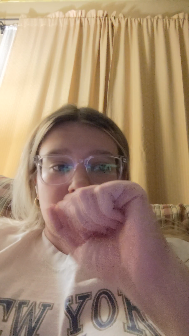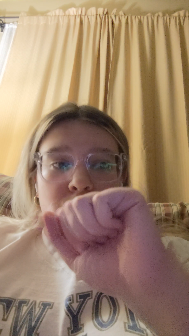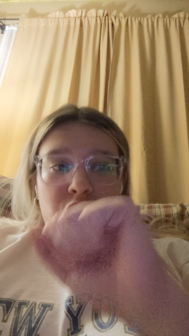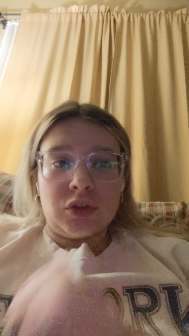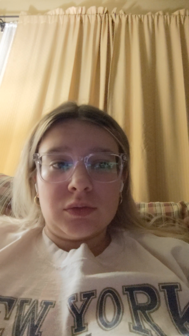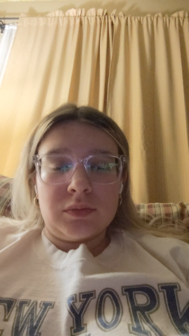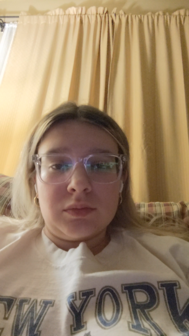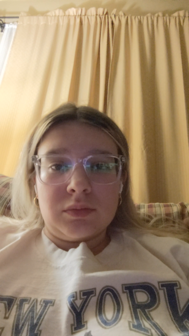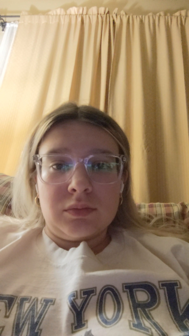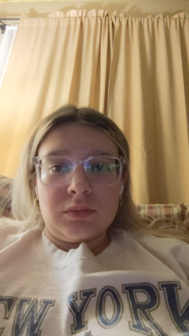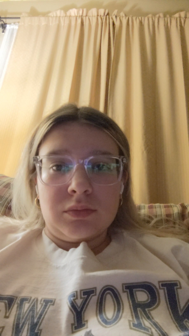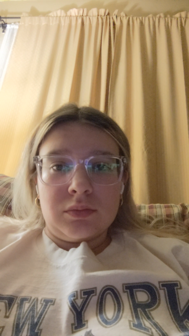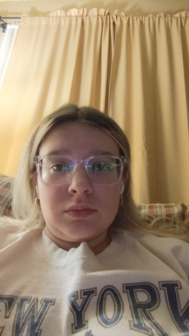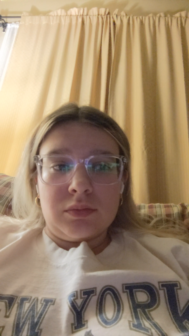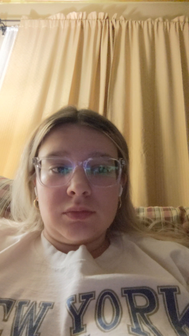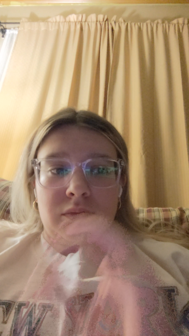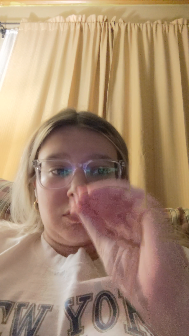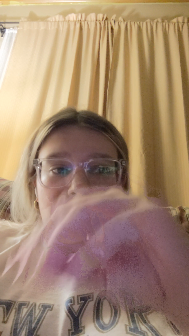put